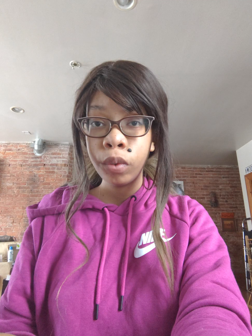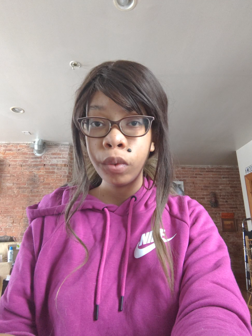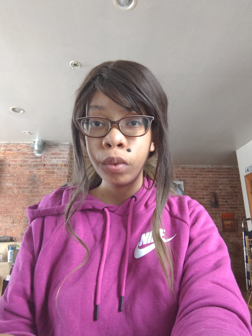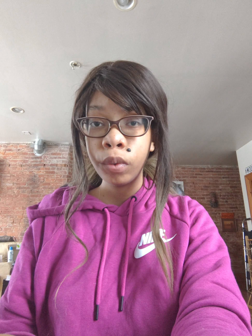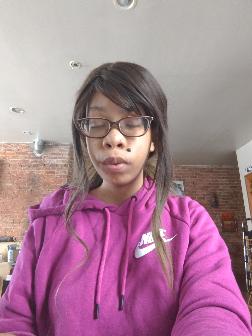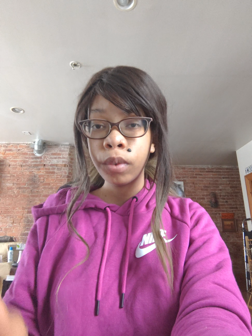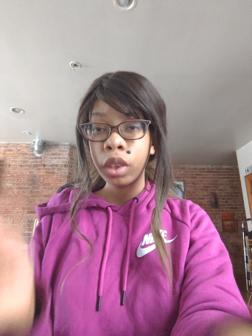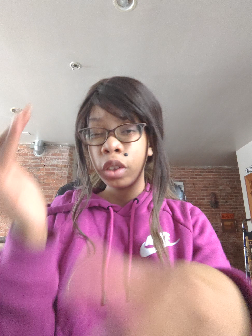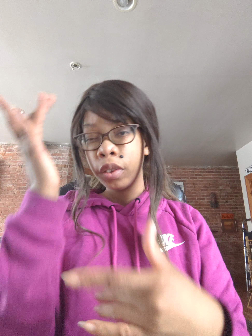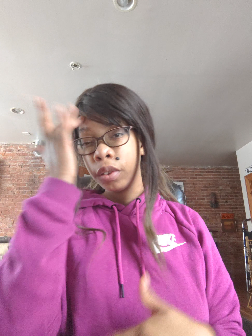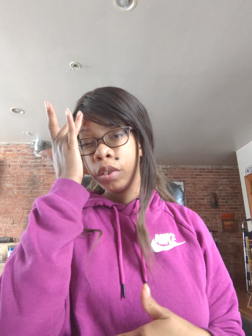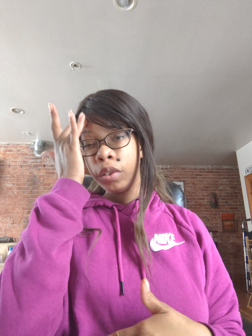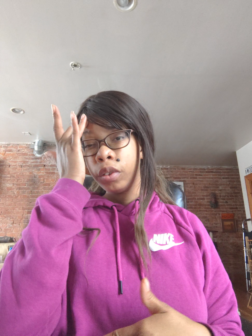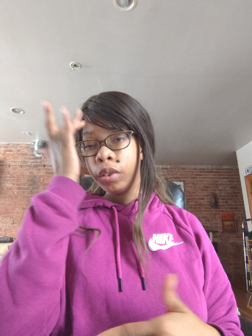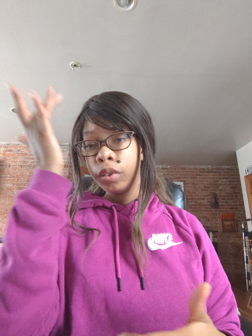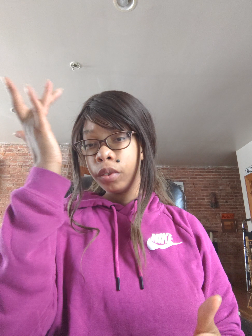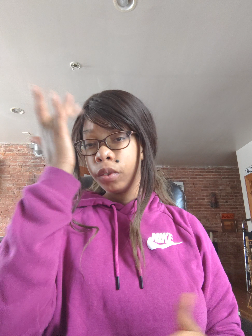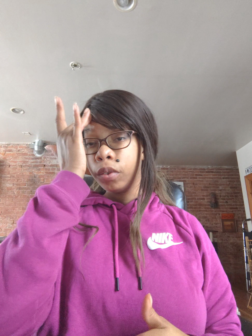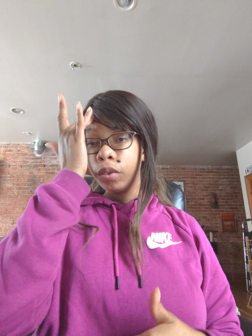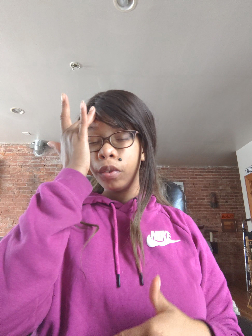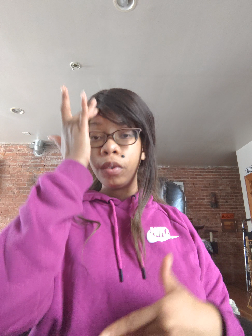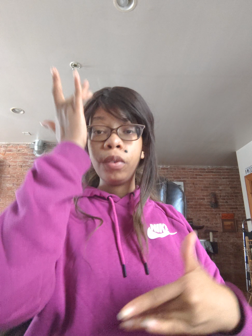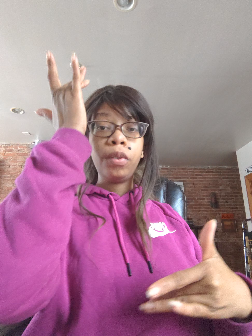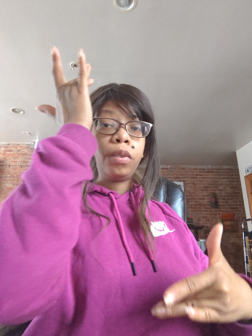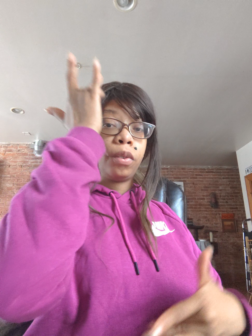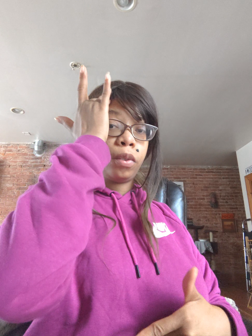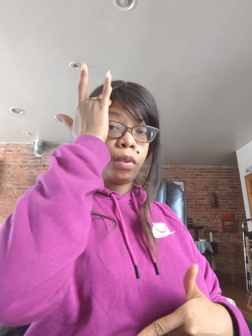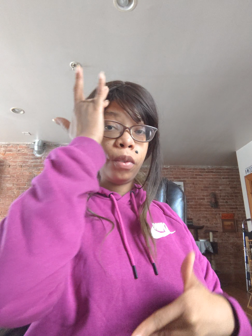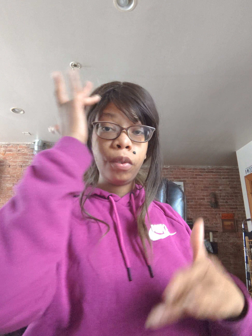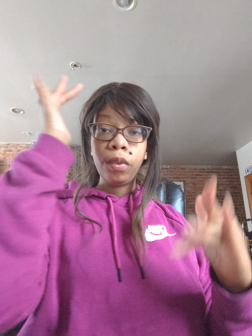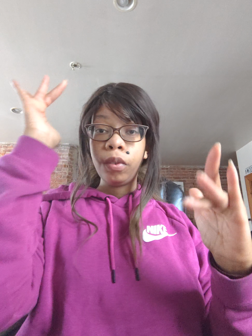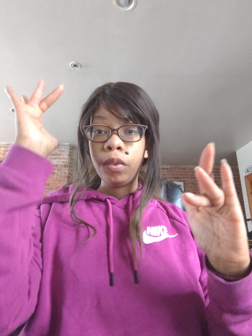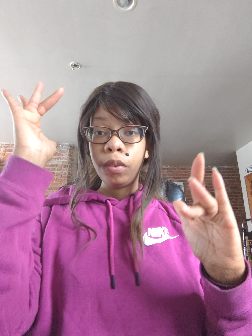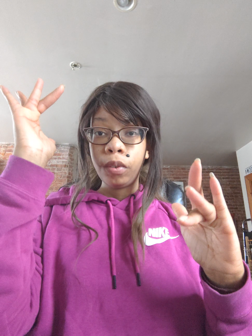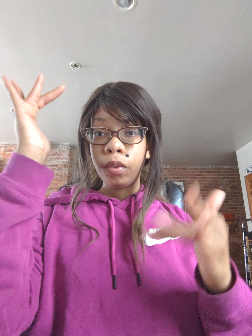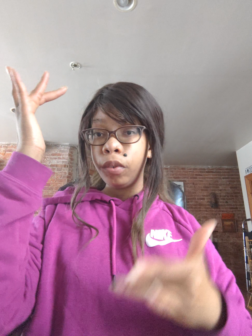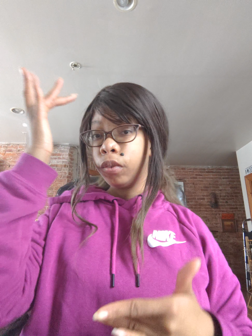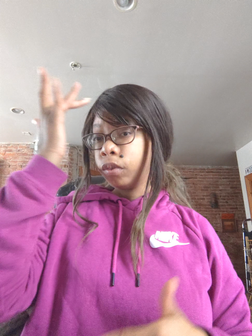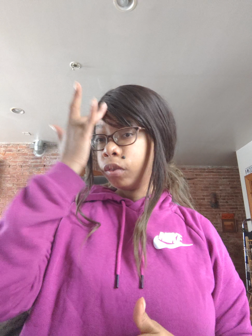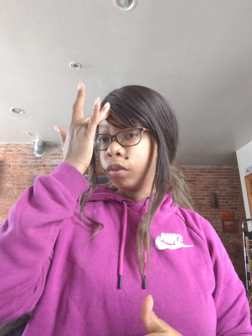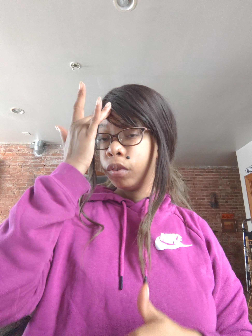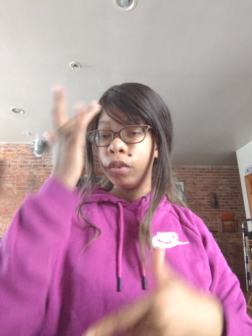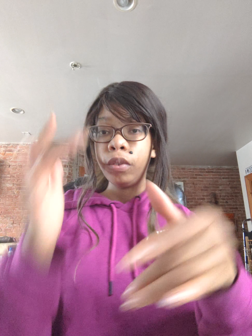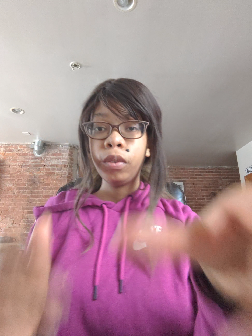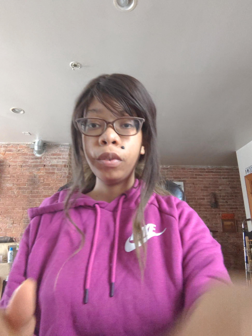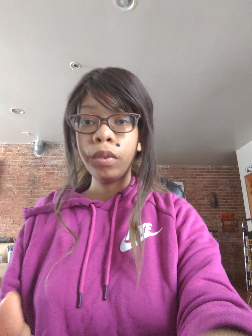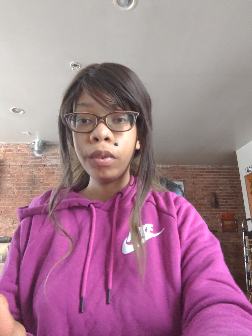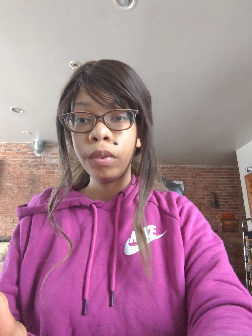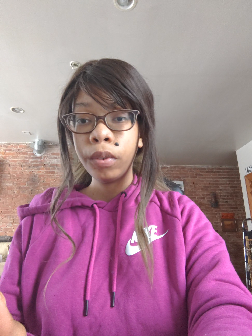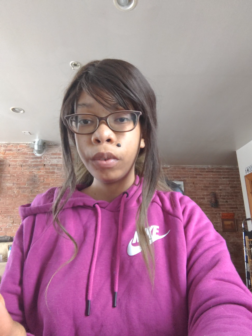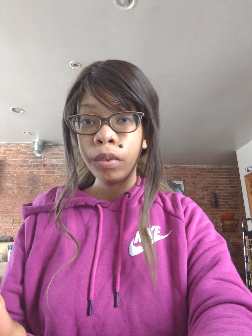sick